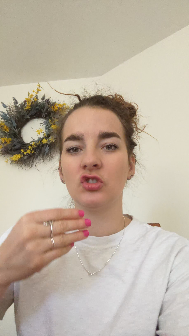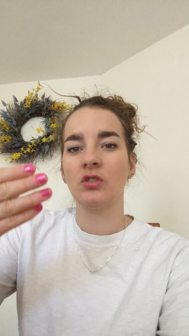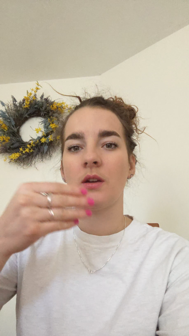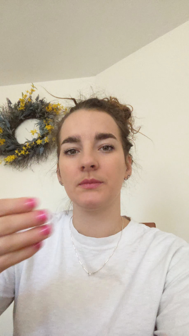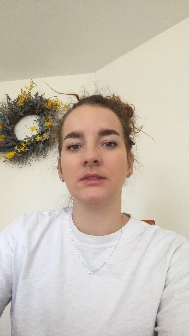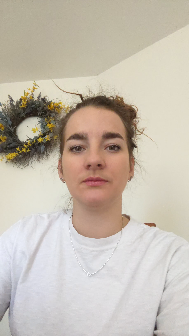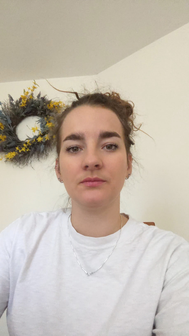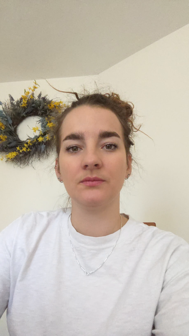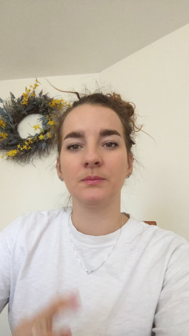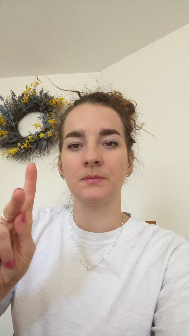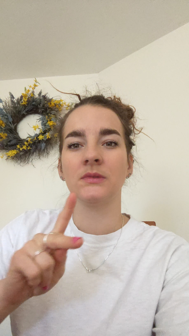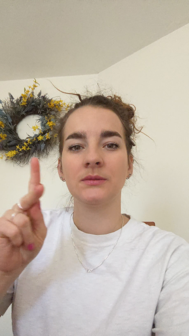people